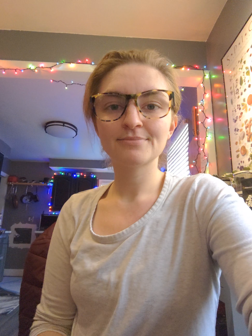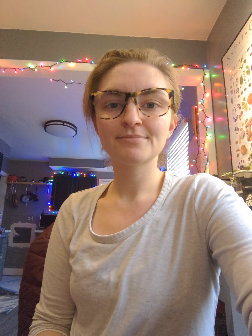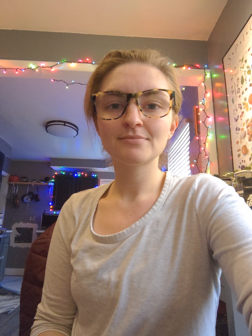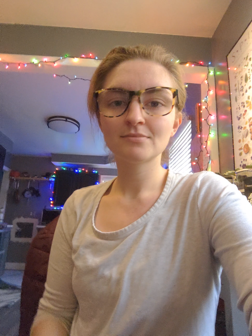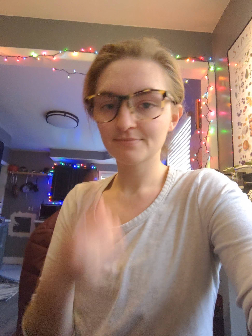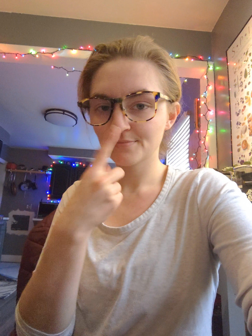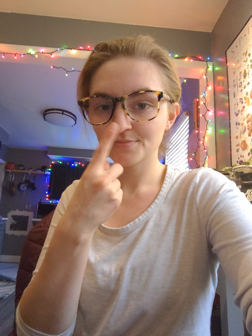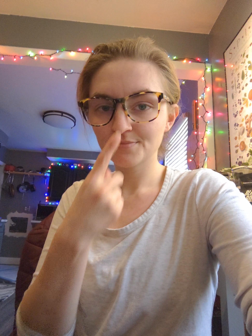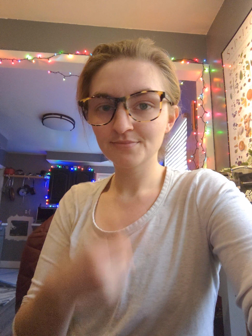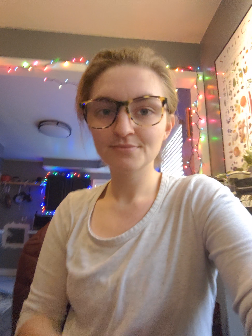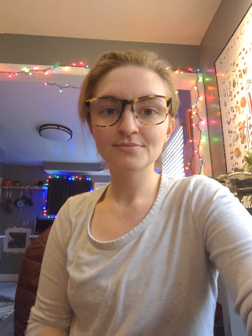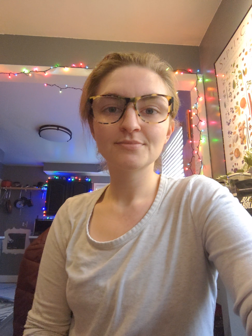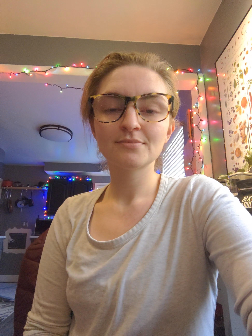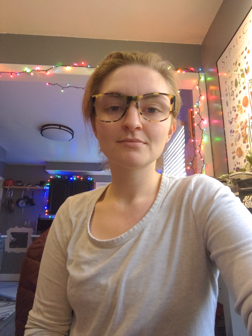nose